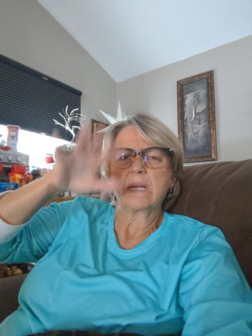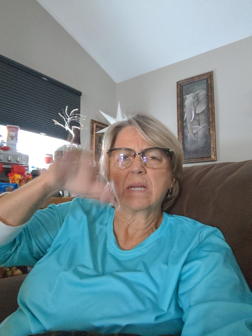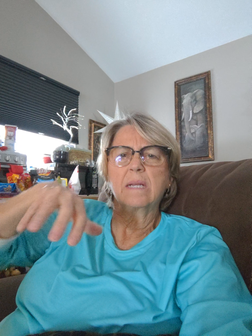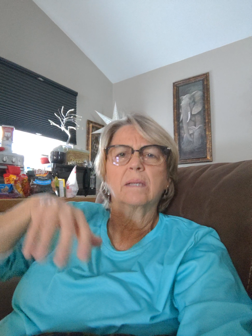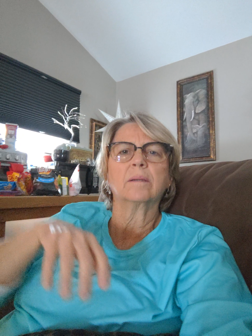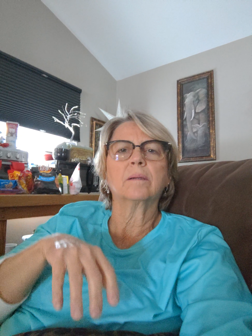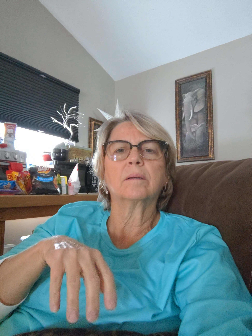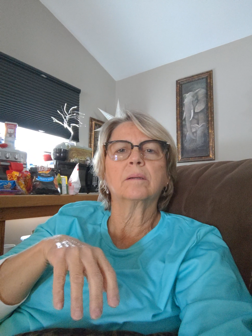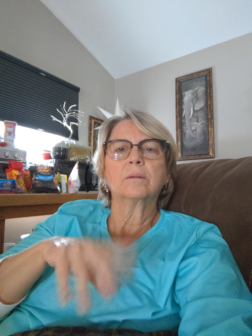rain